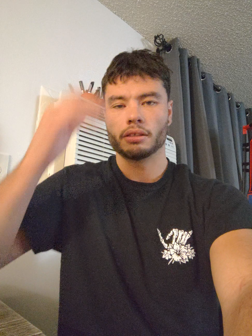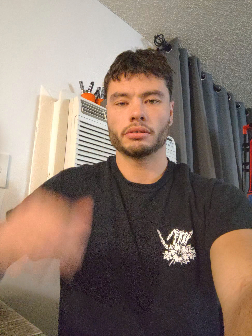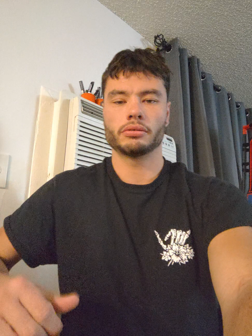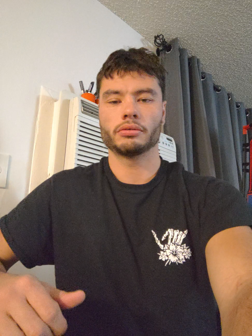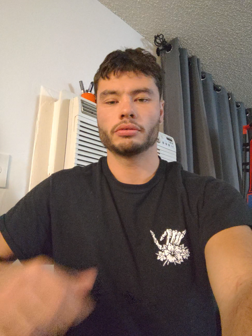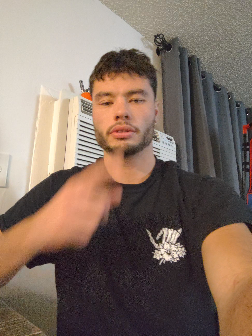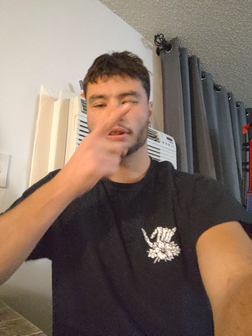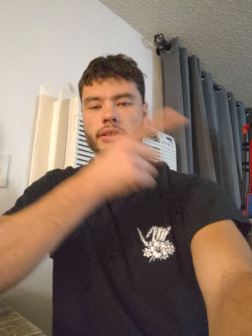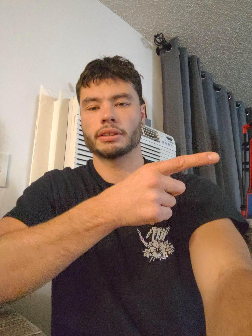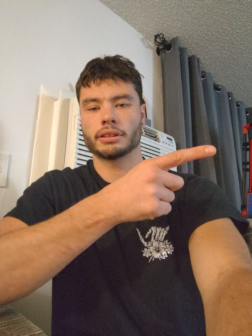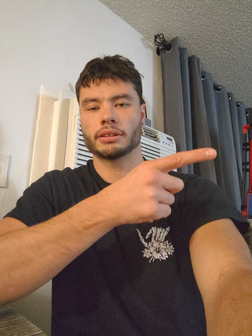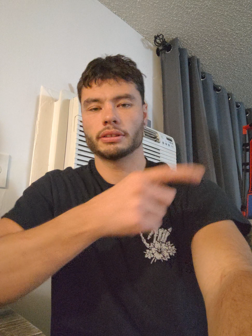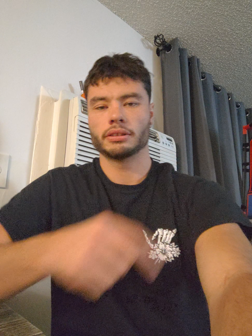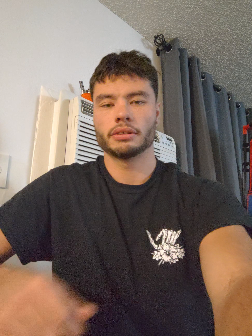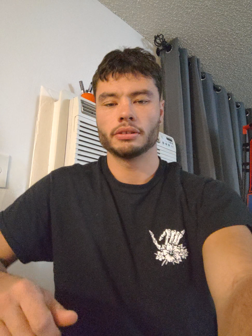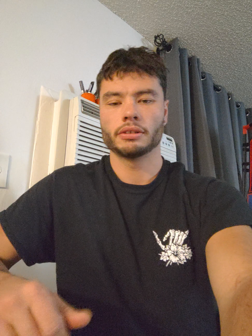he/she/it